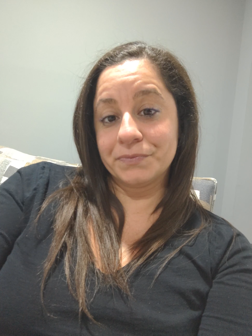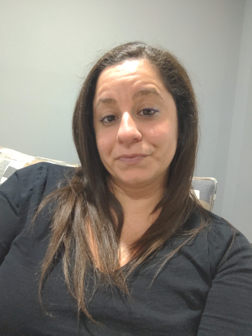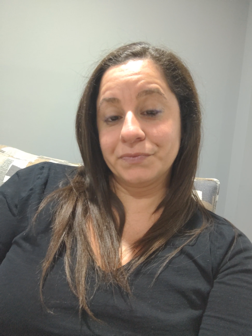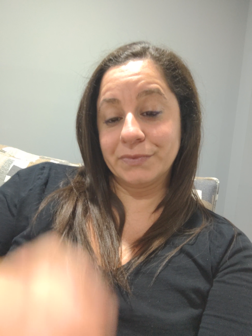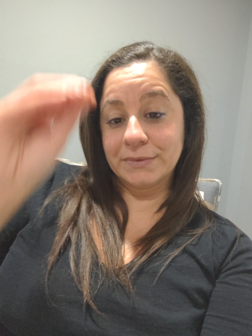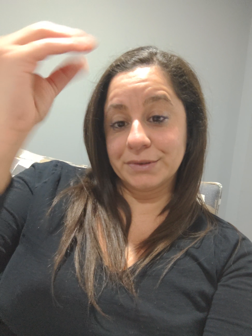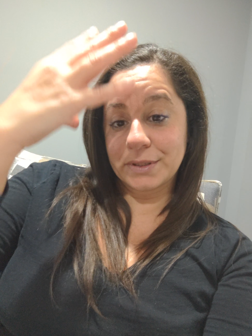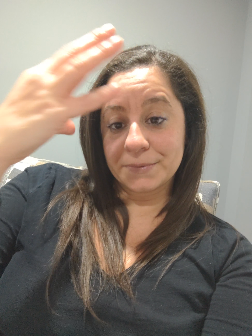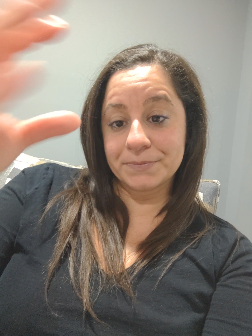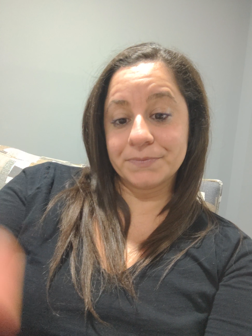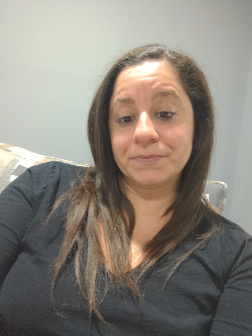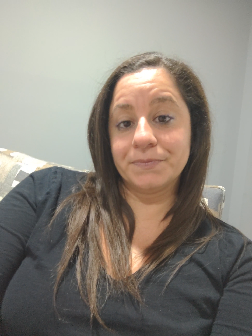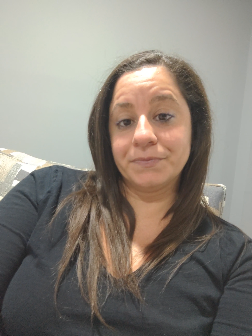sun